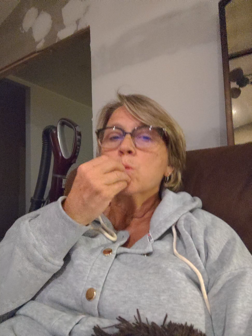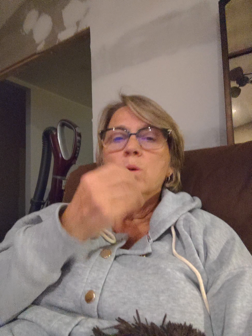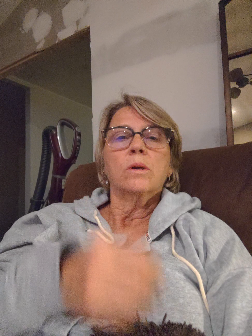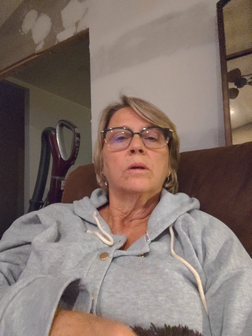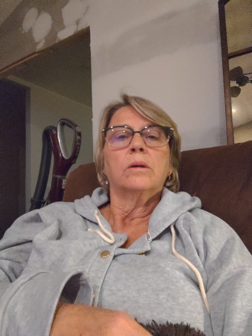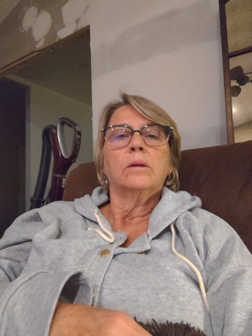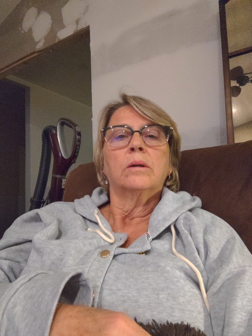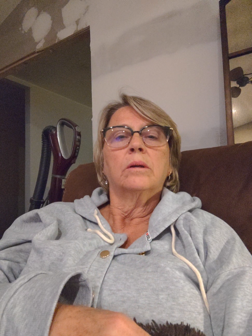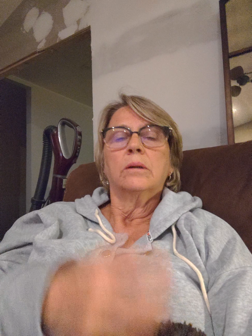food